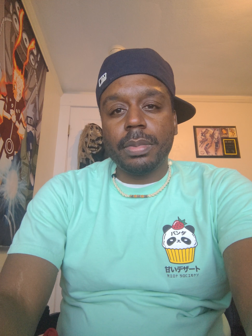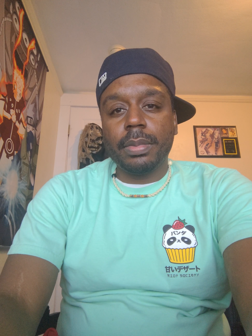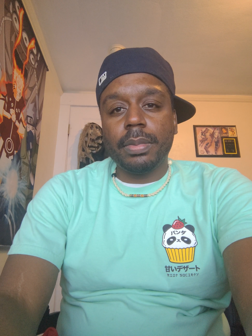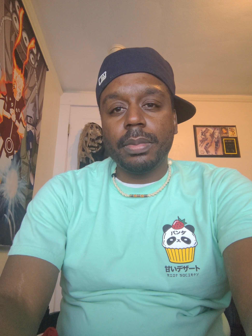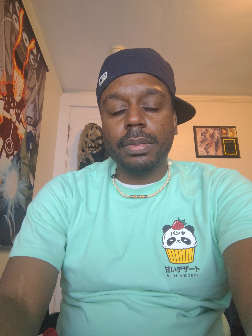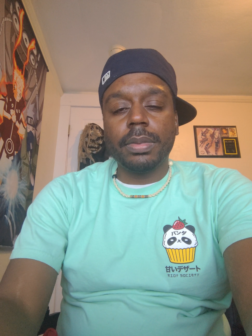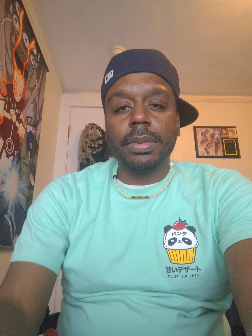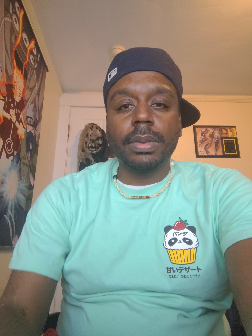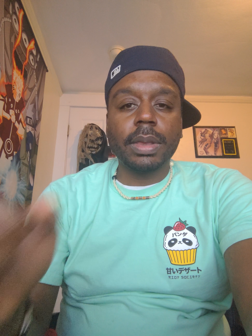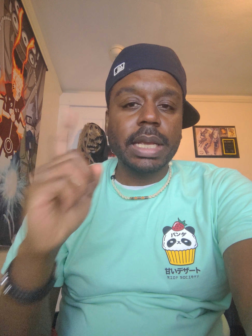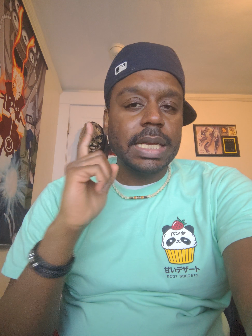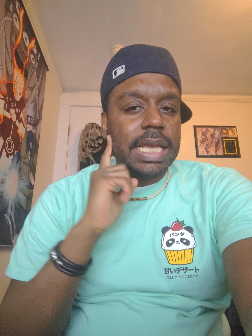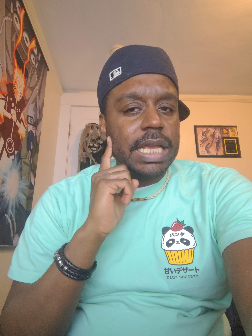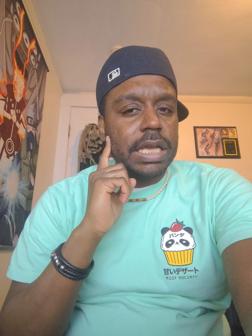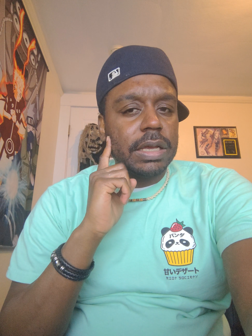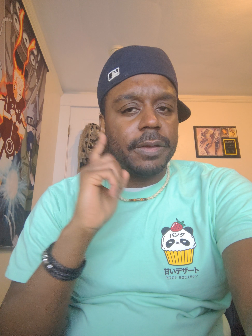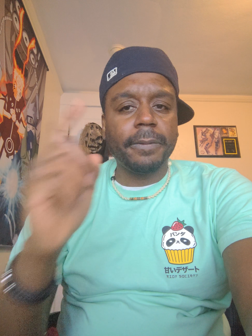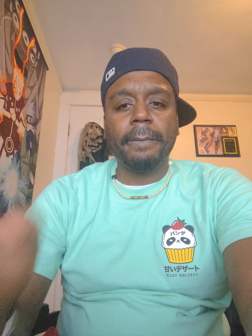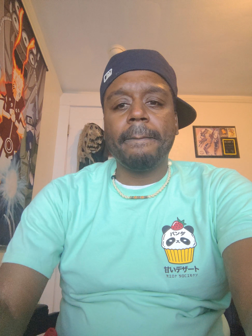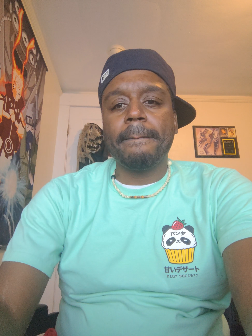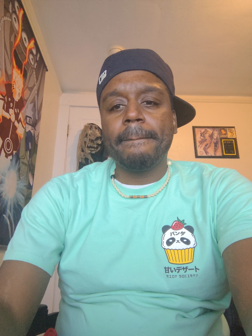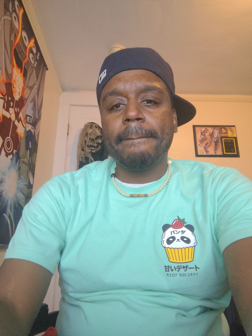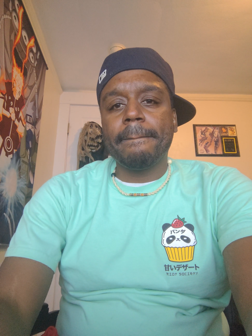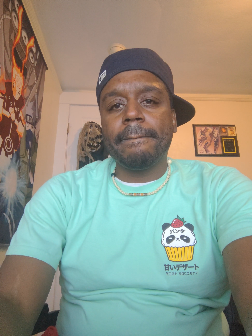hear